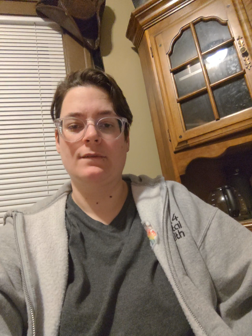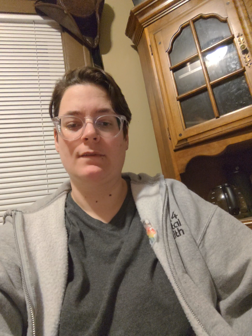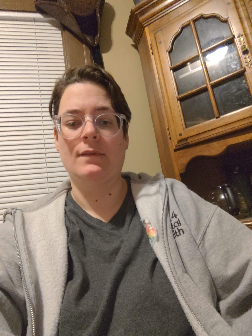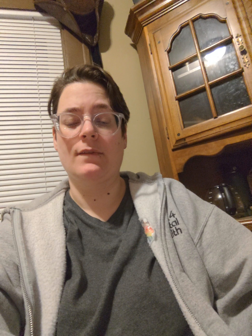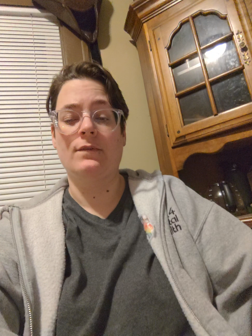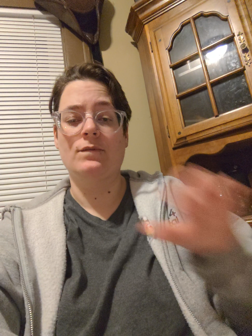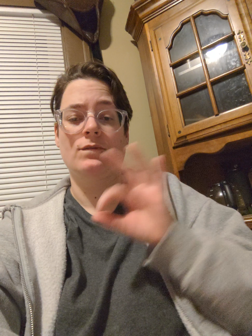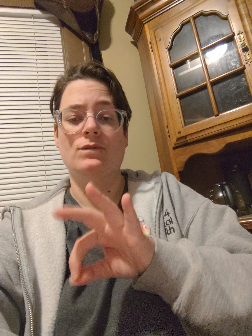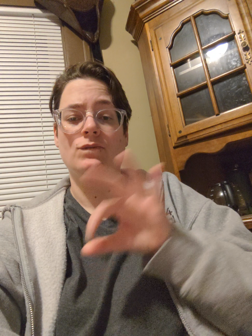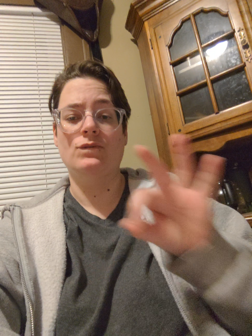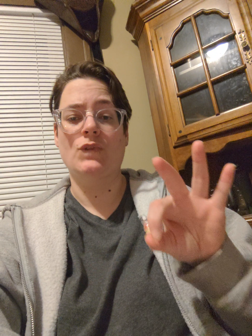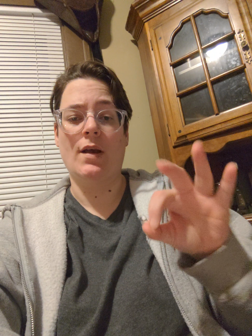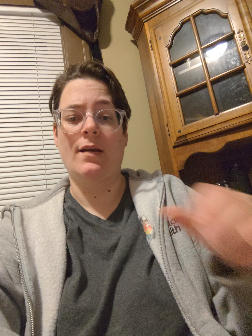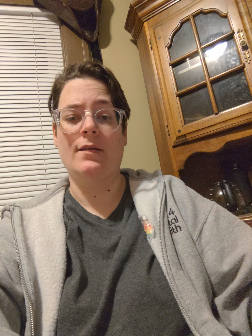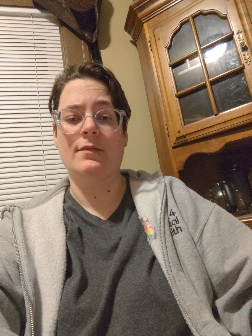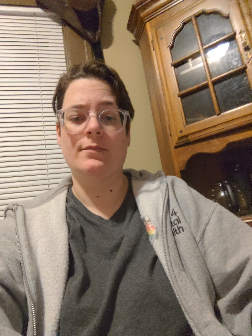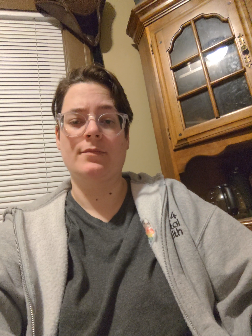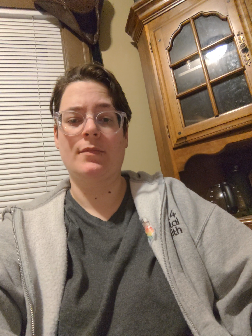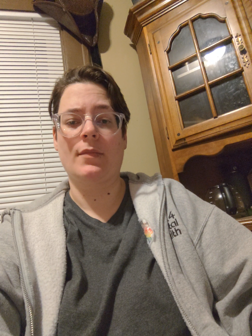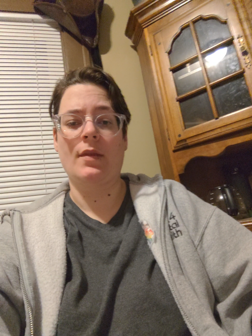french fries